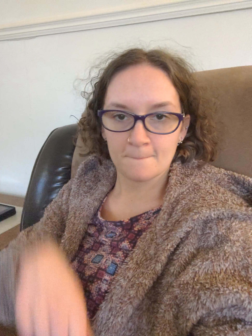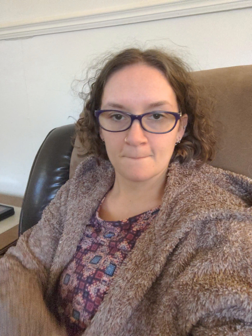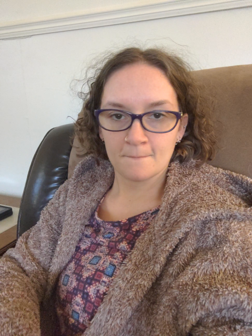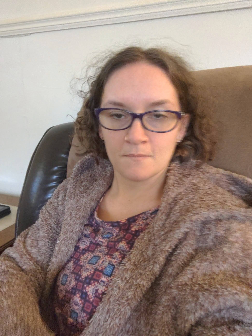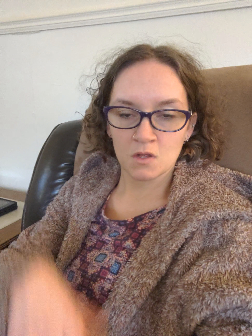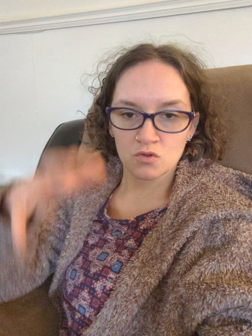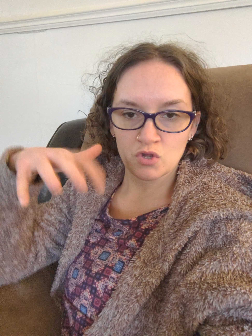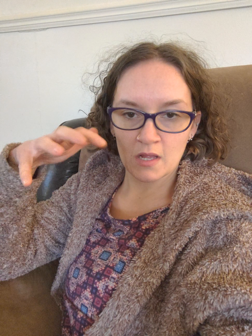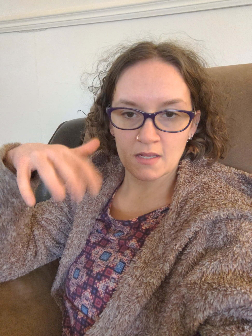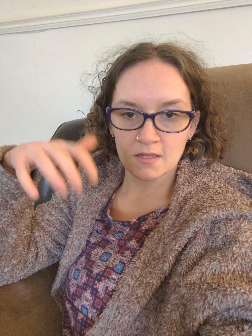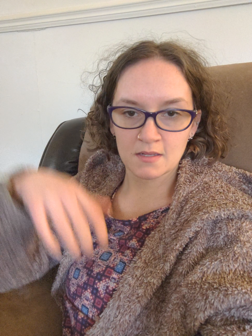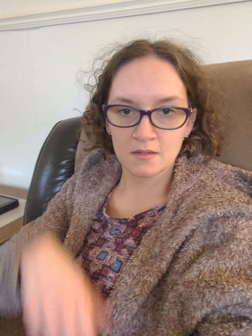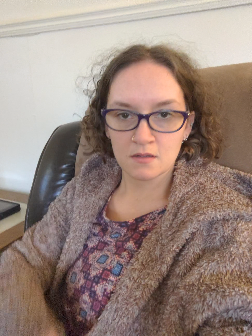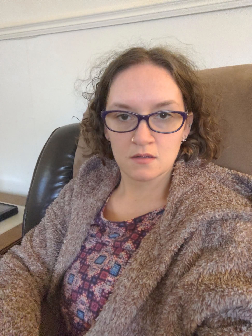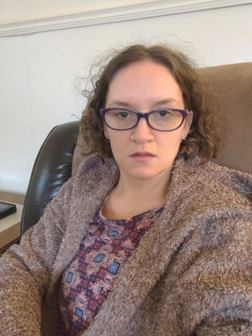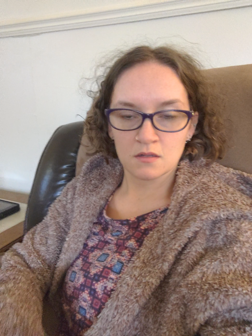rain